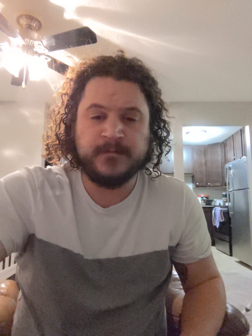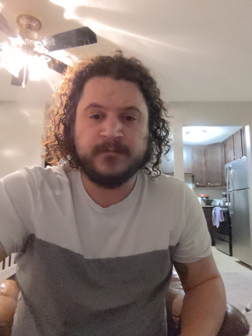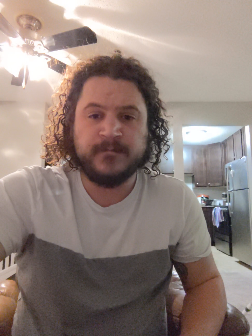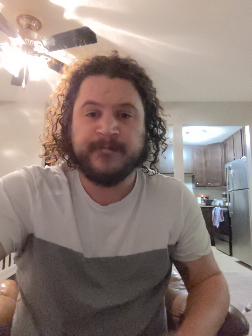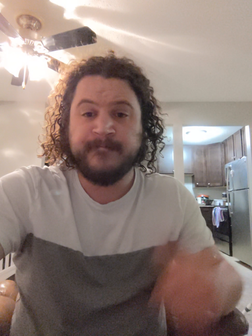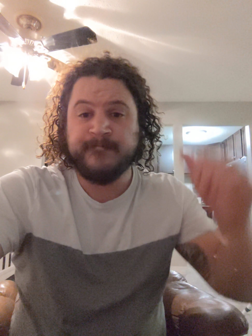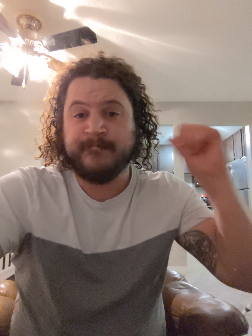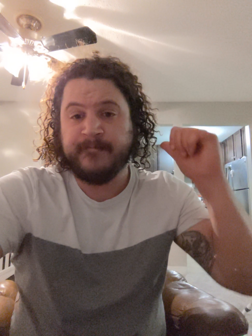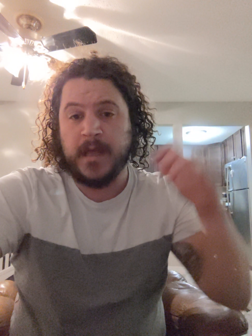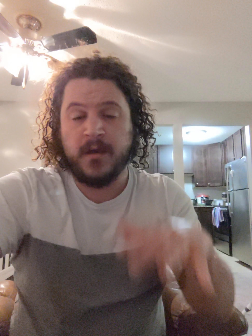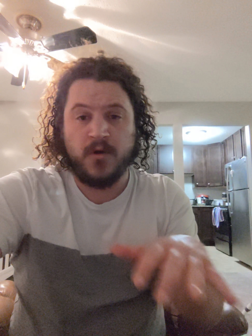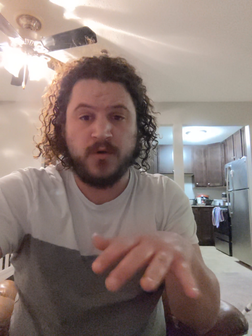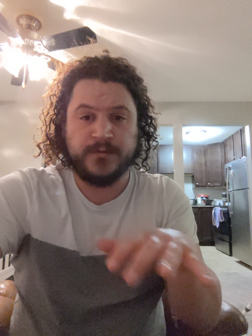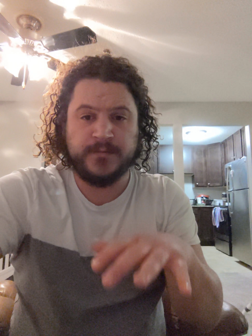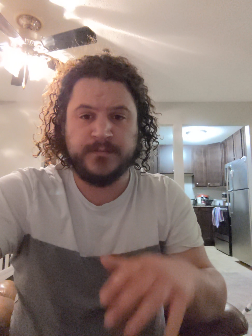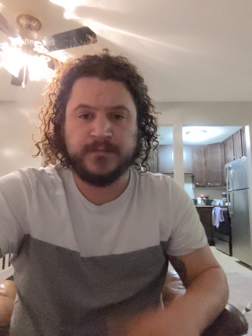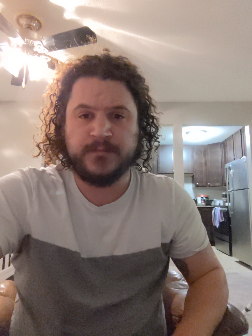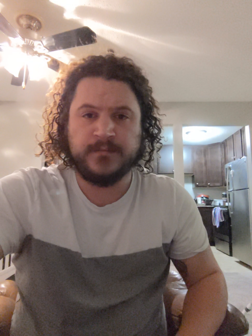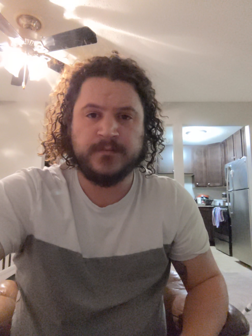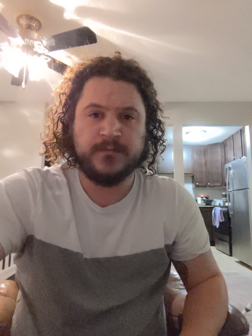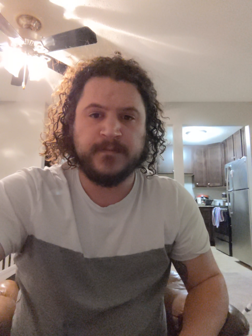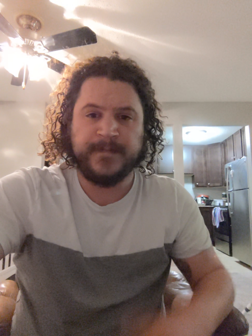backyard